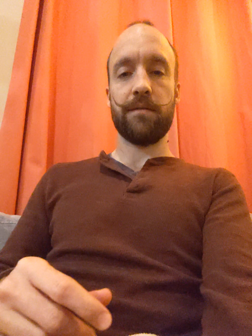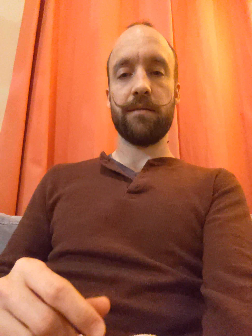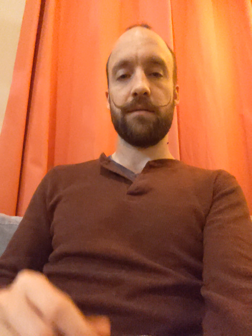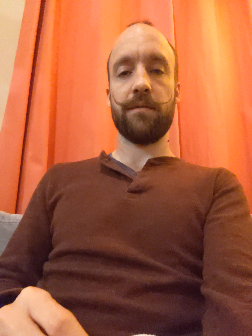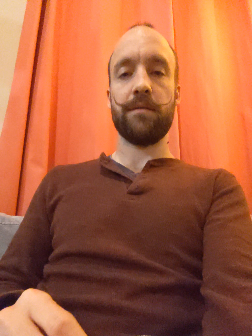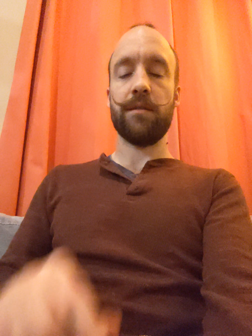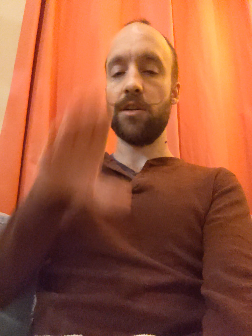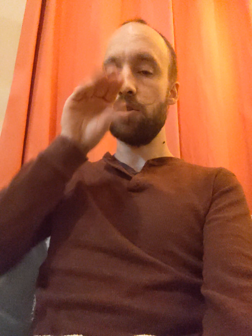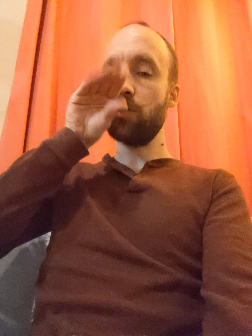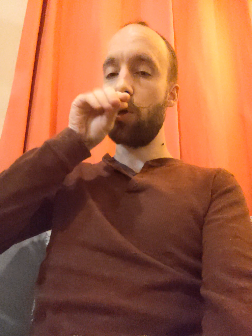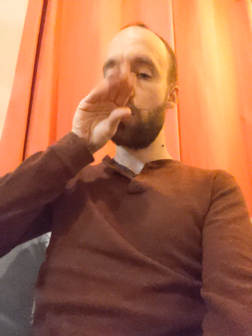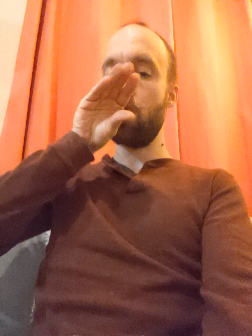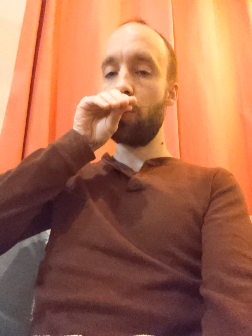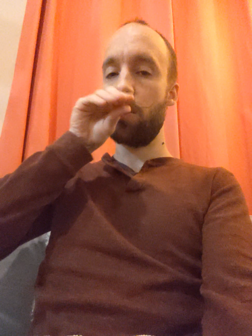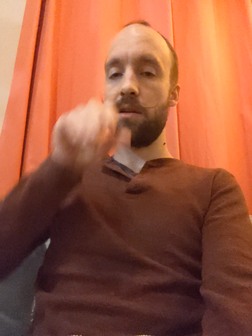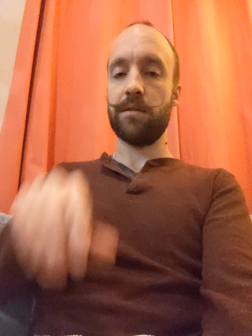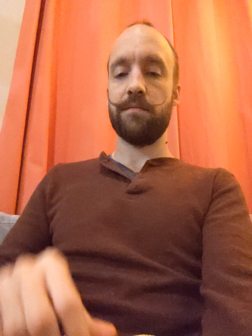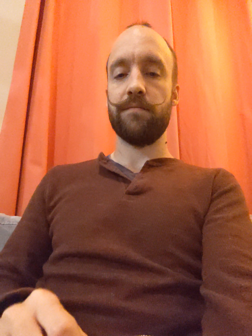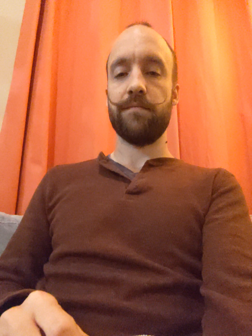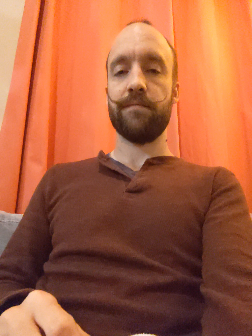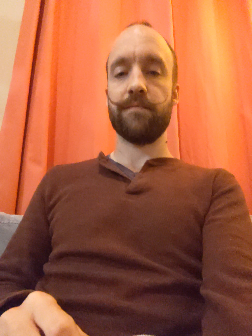goose